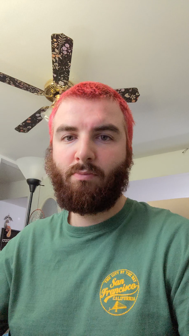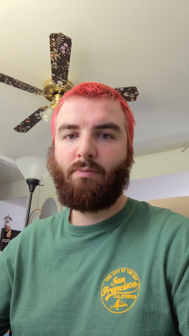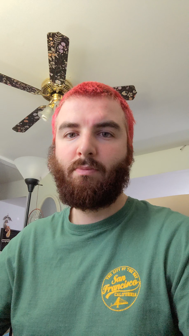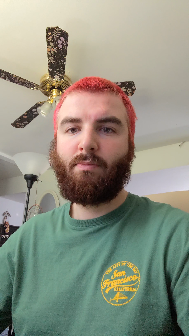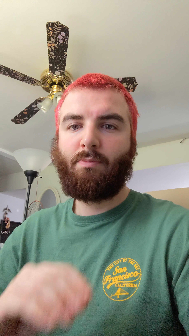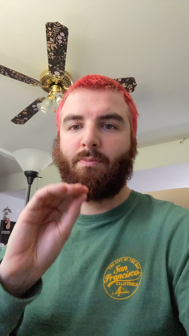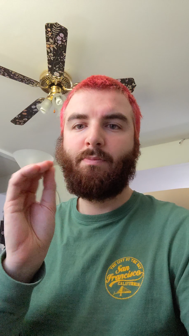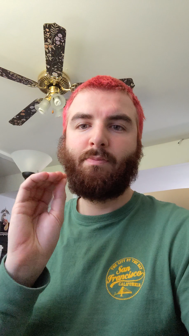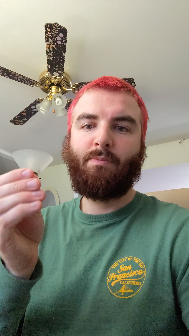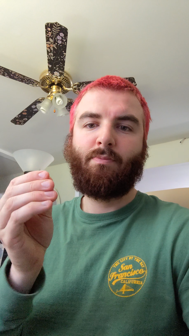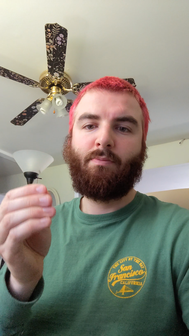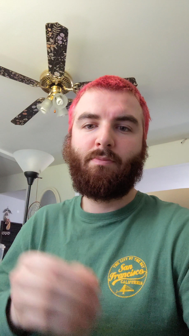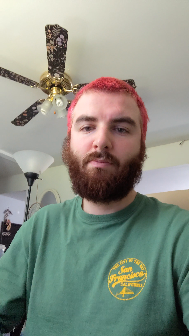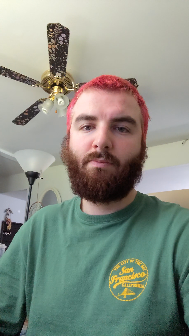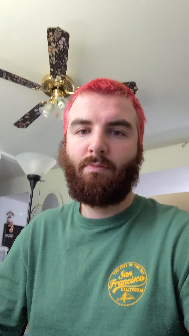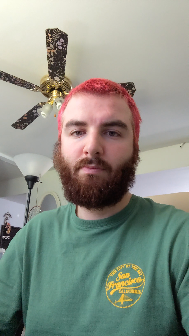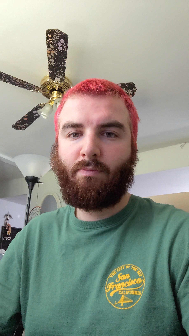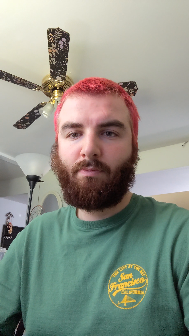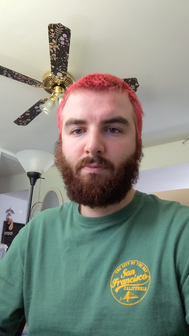none